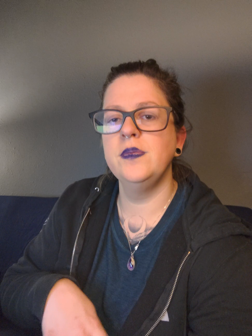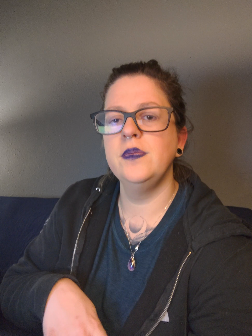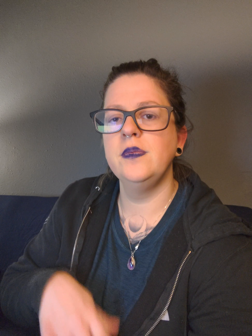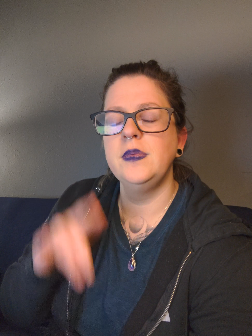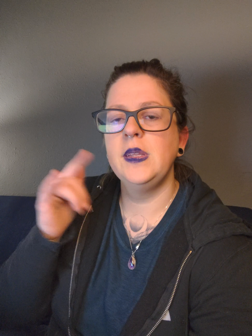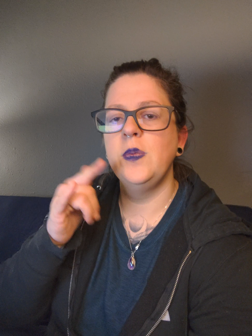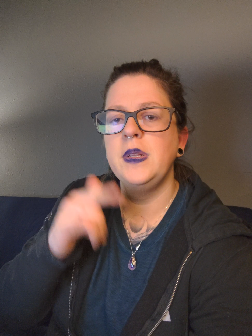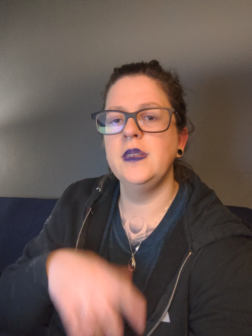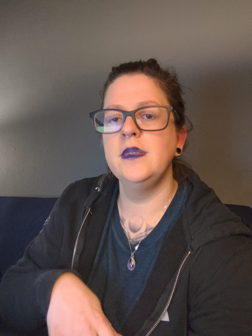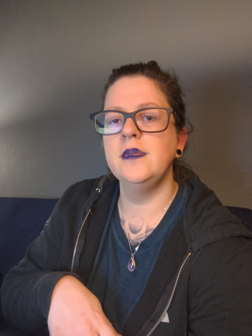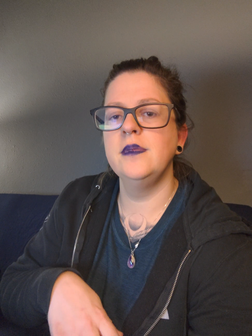airplane